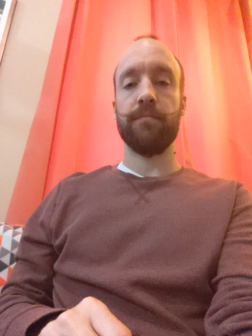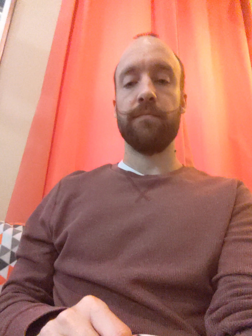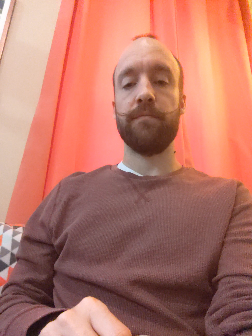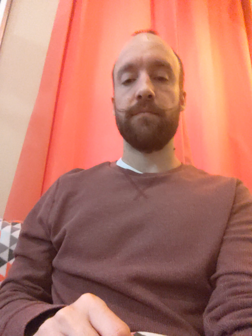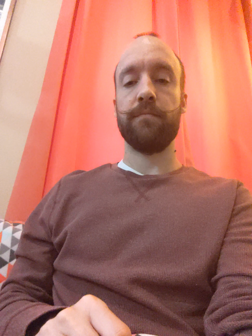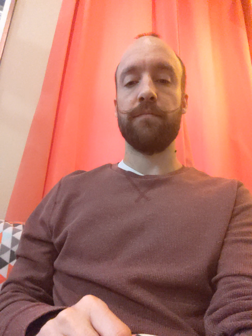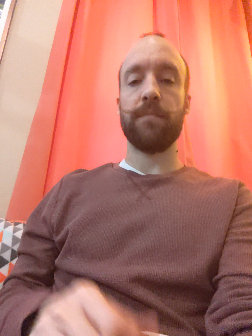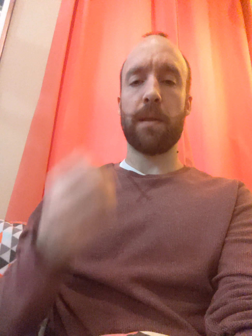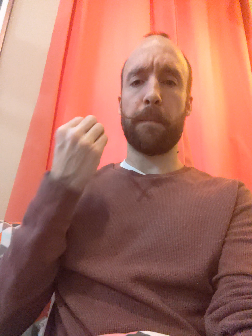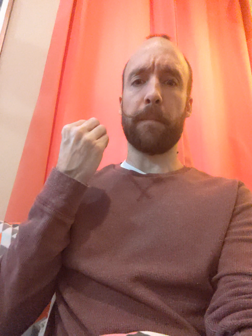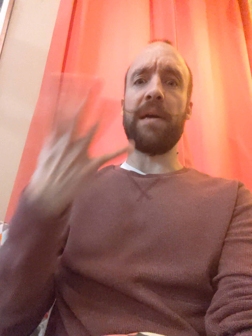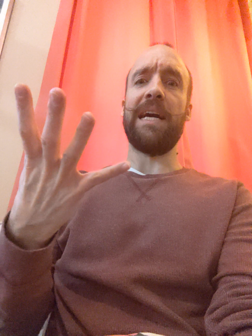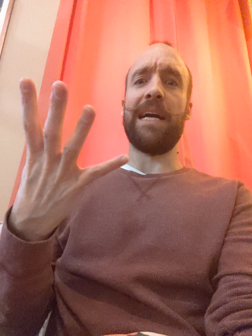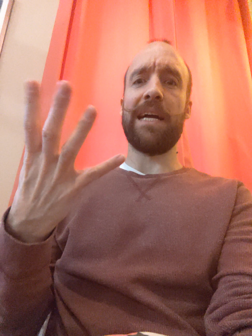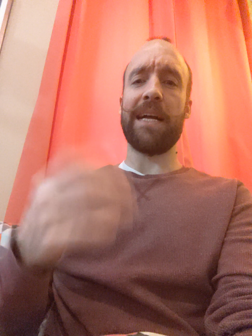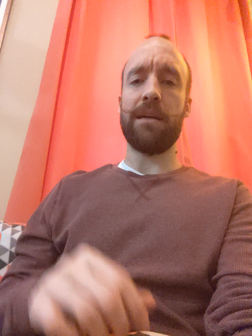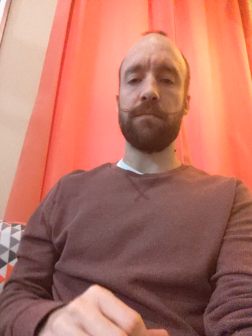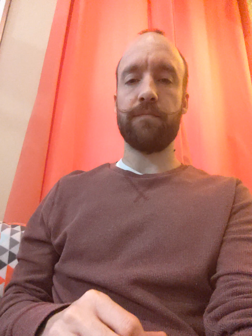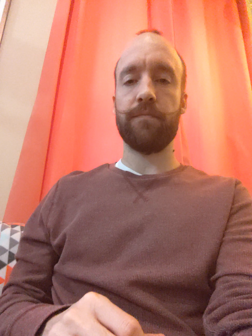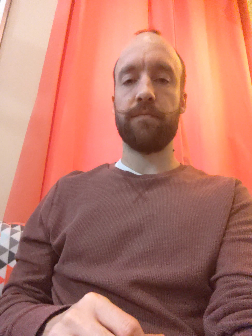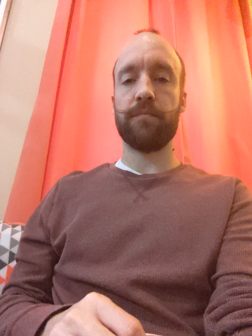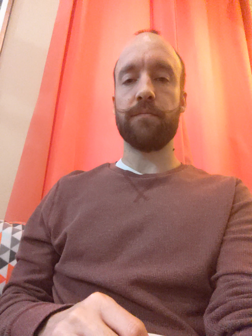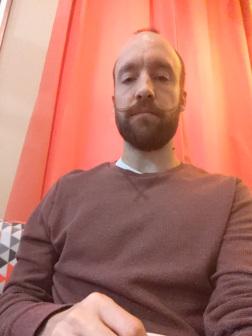many